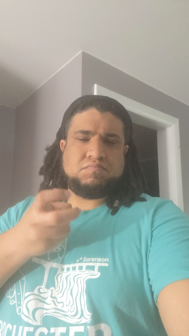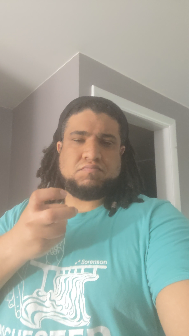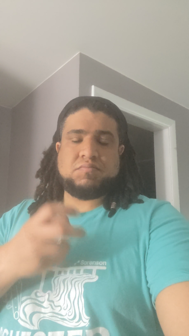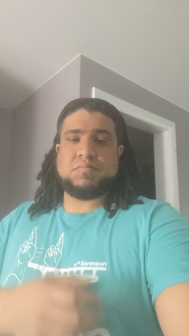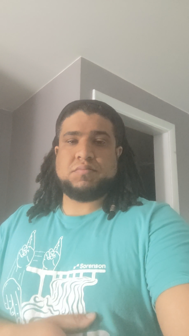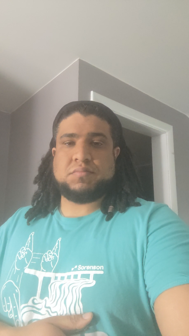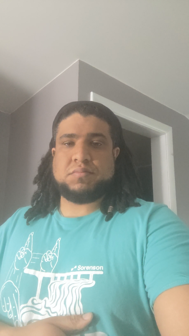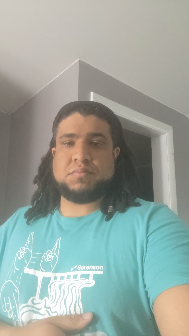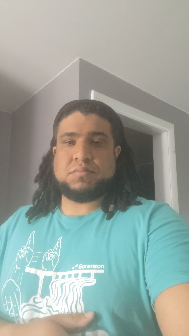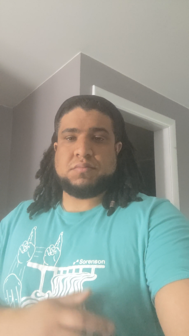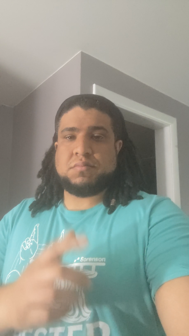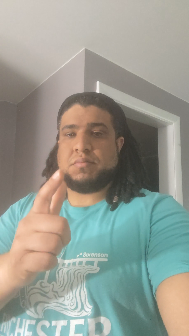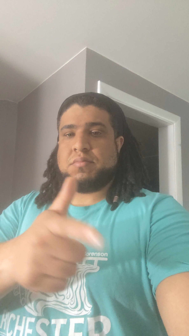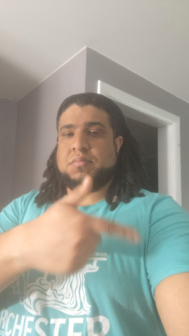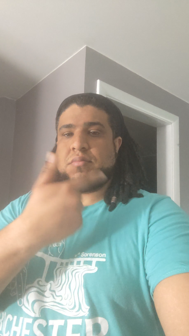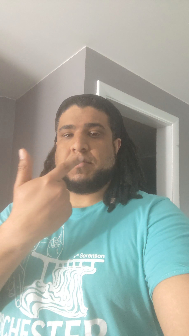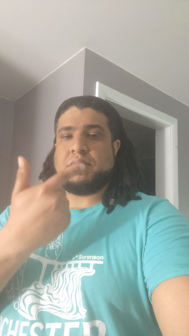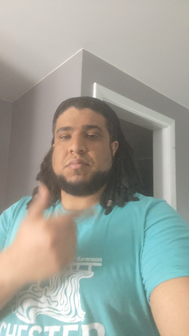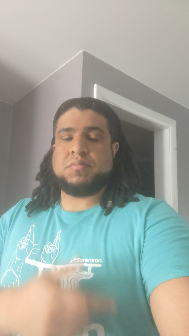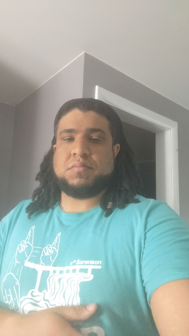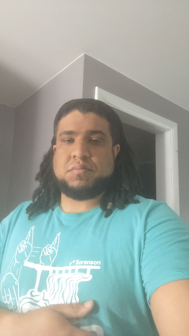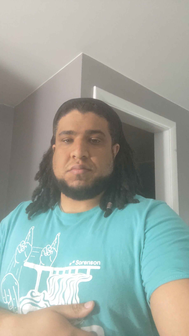long